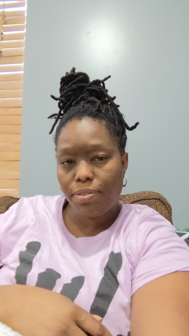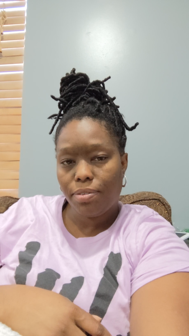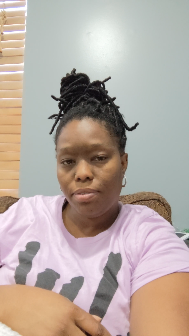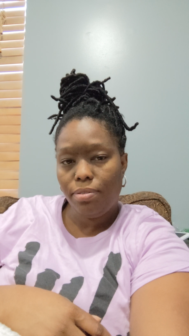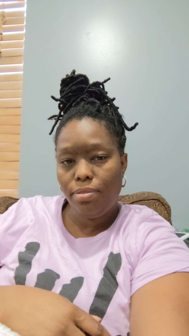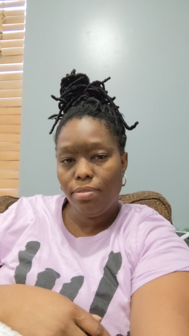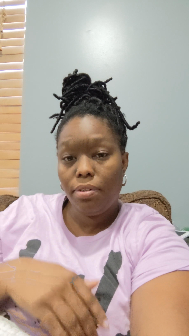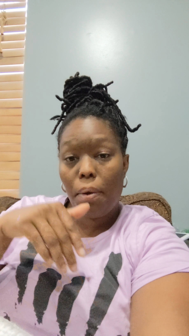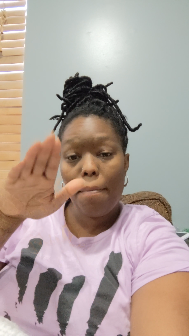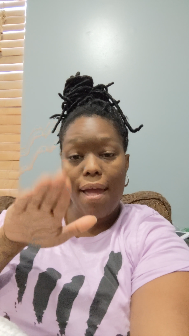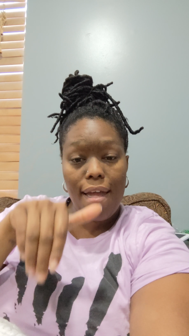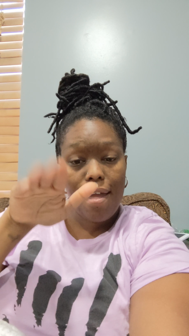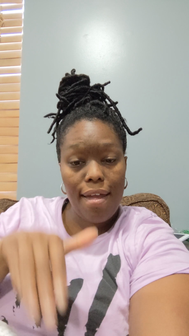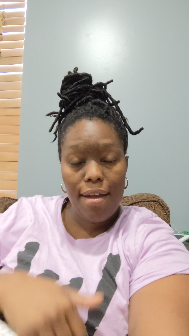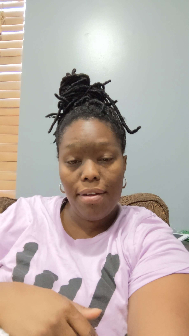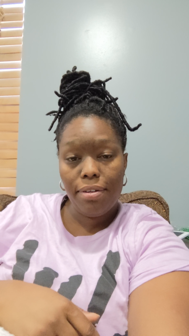paint